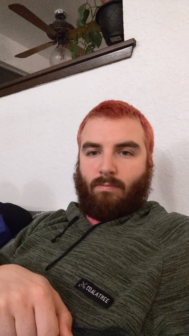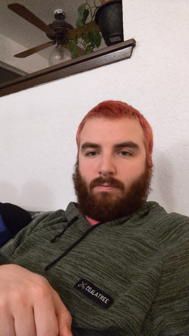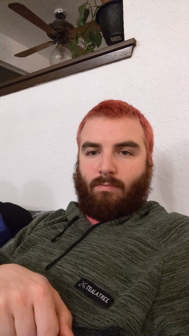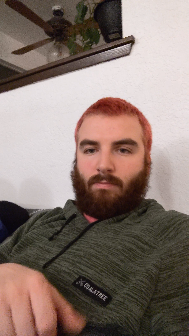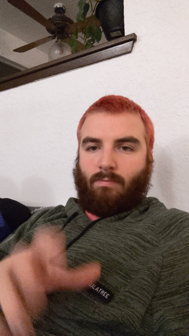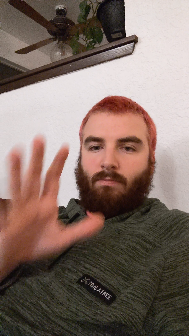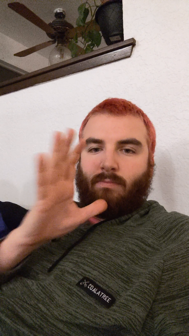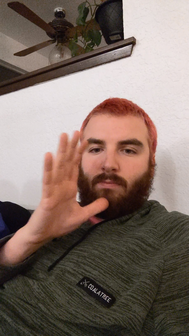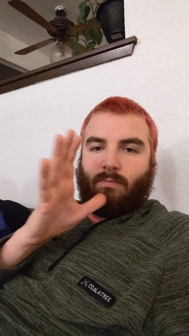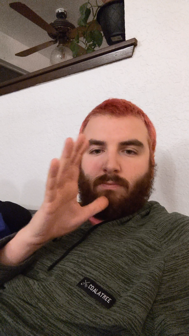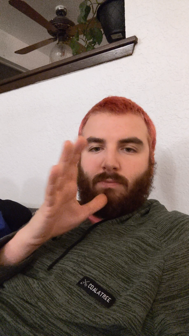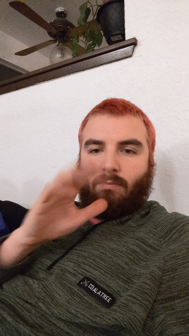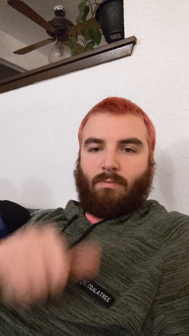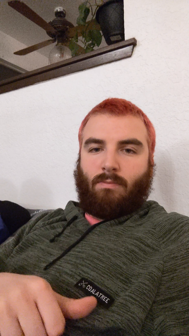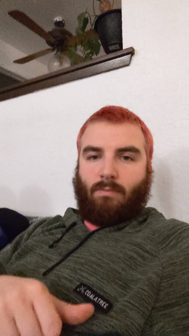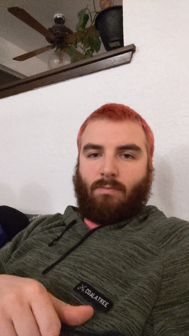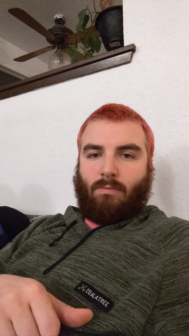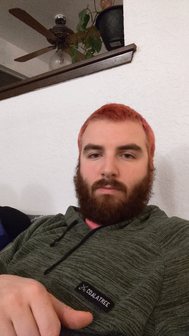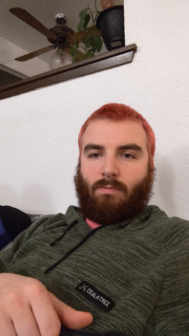mommy